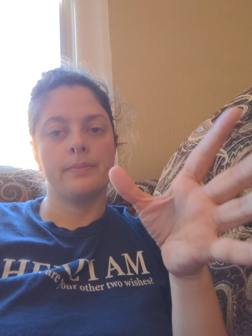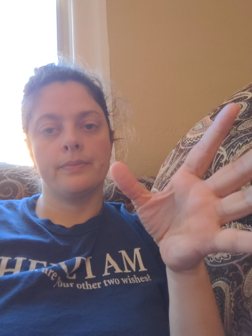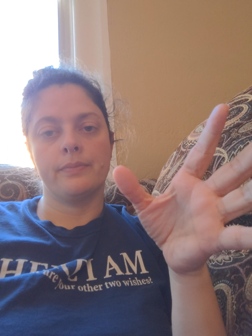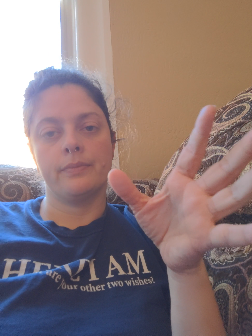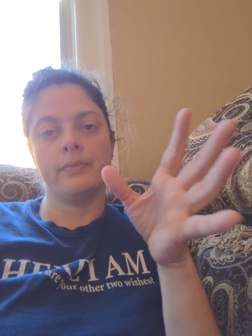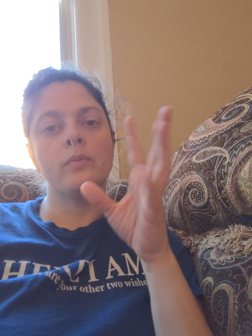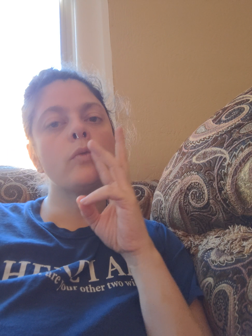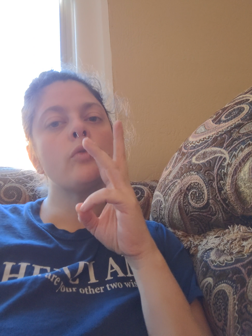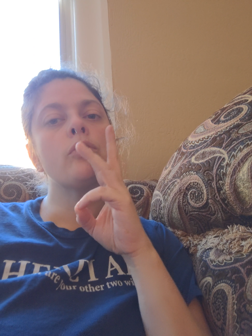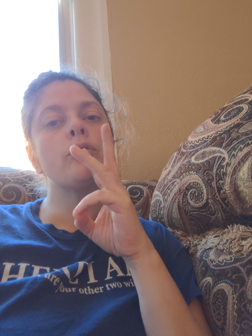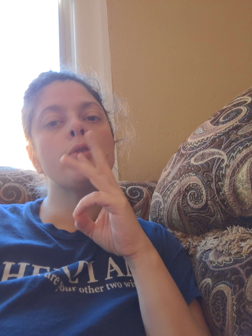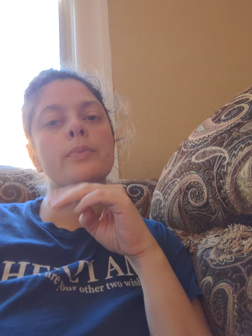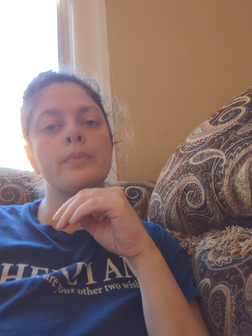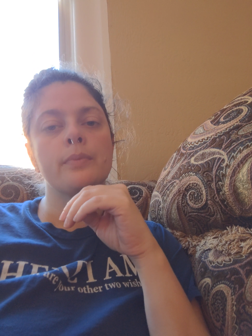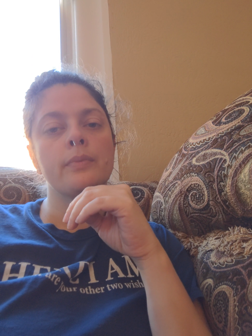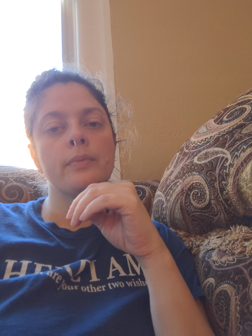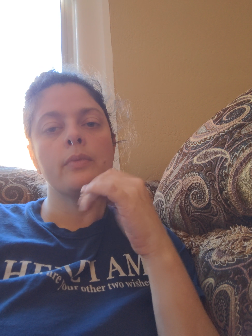water